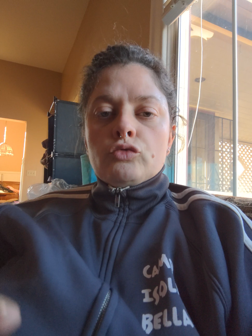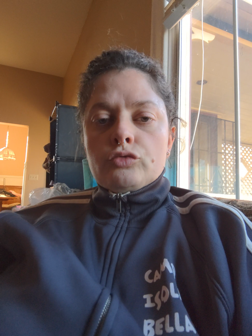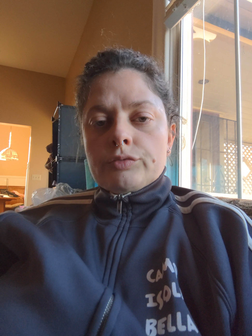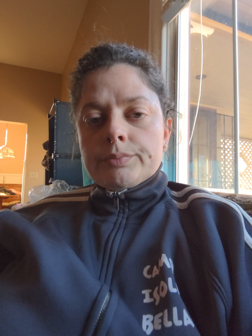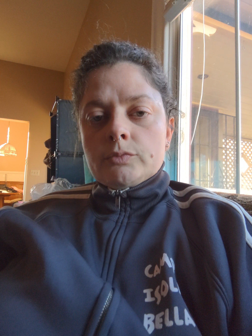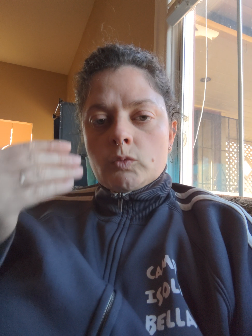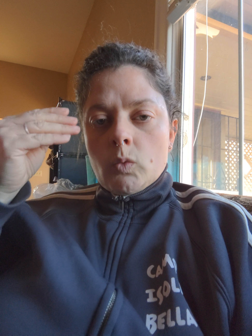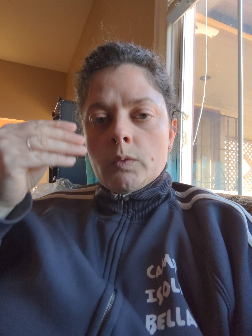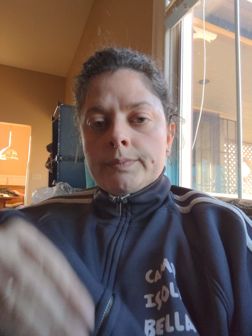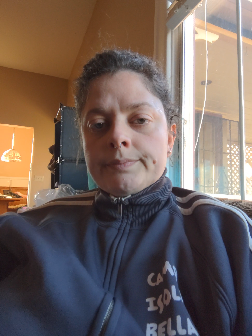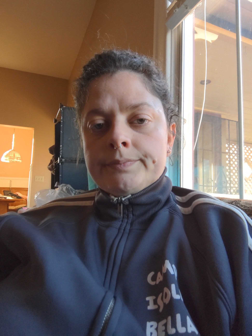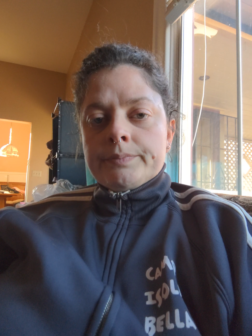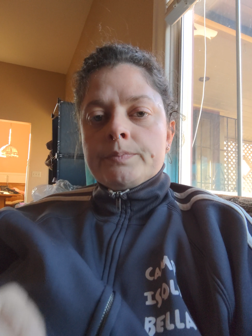store